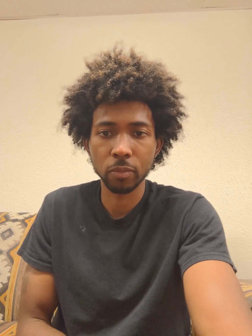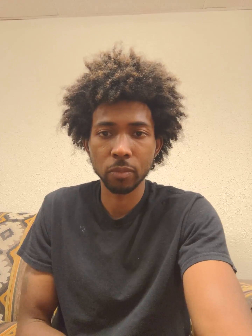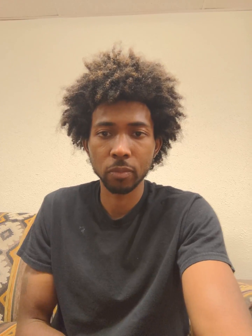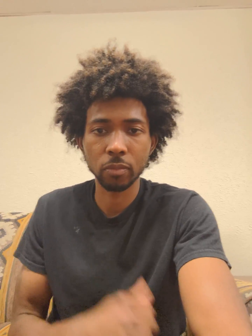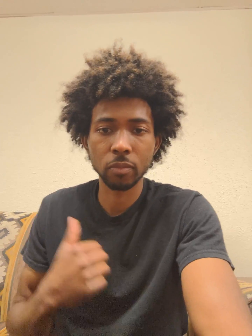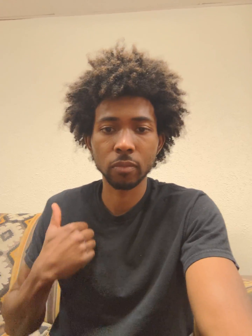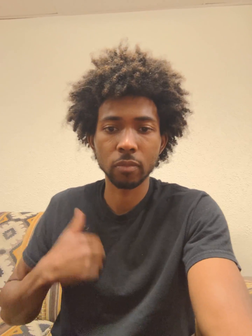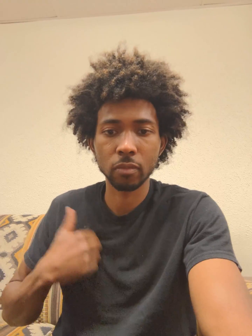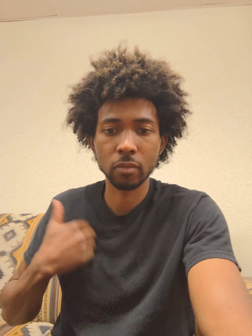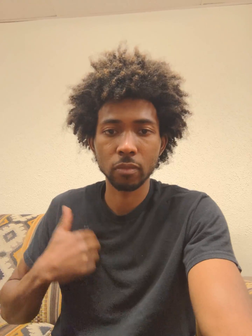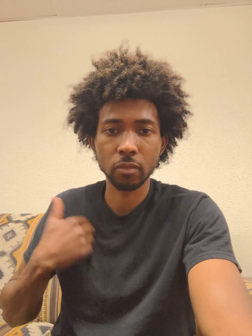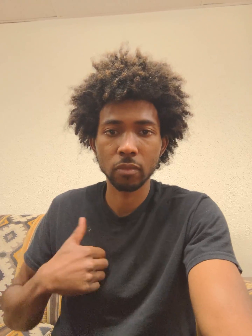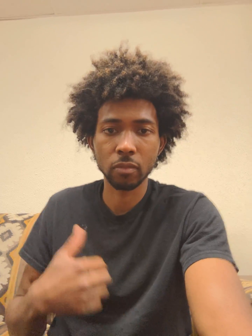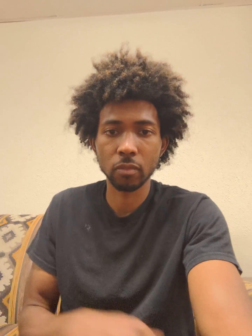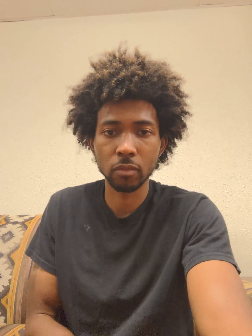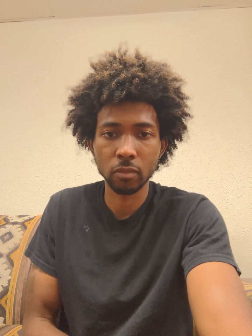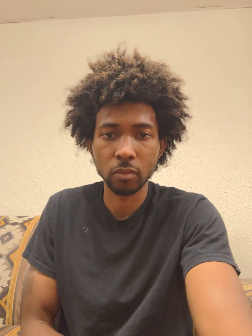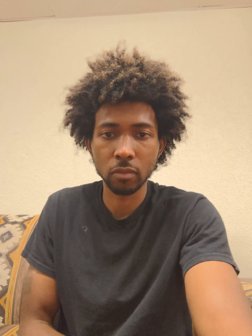bathtub